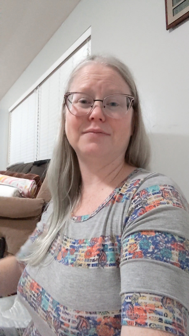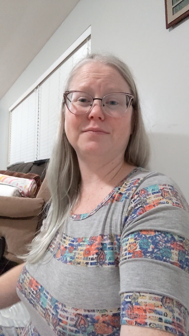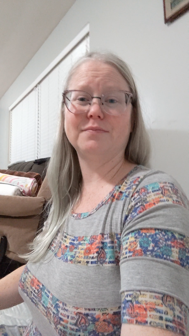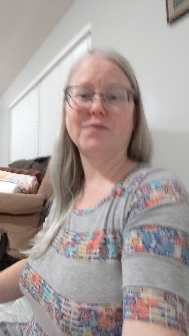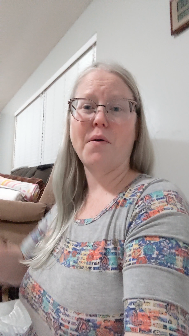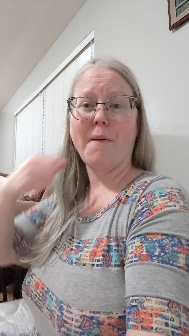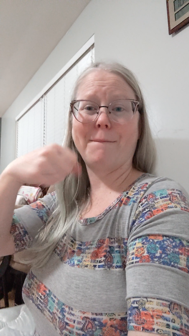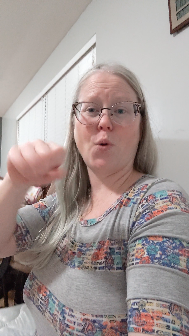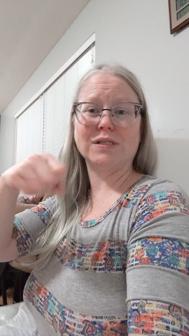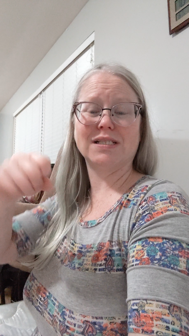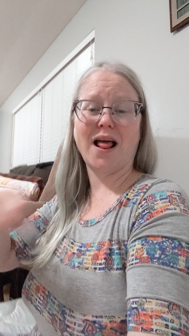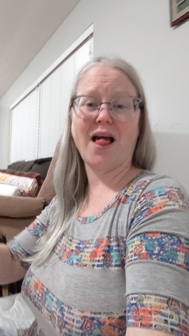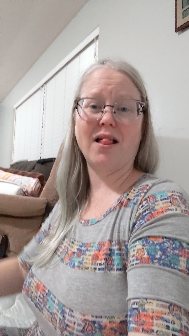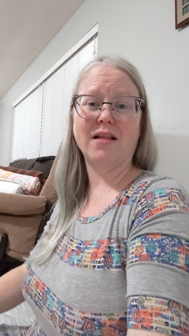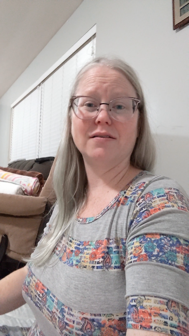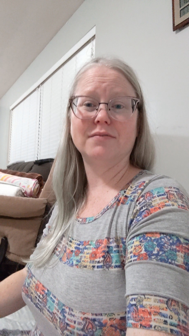motorcycle